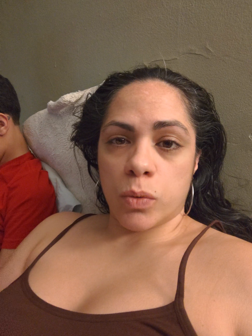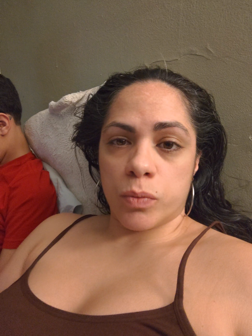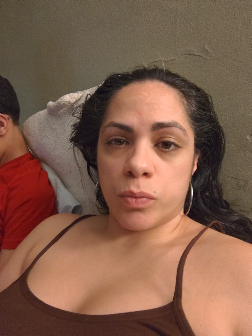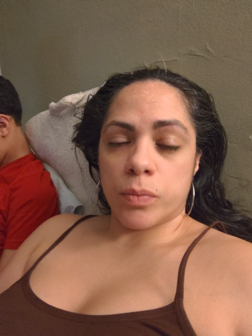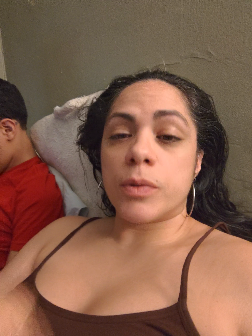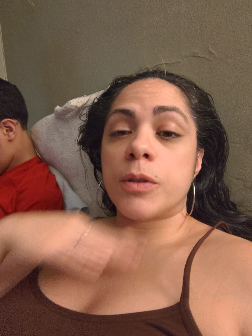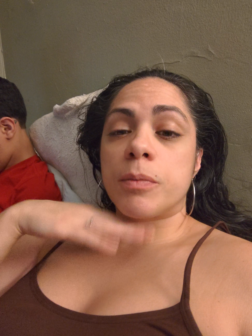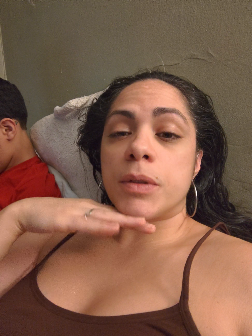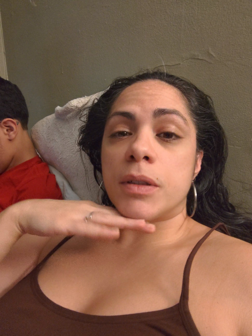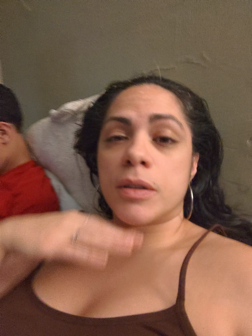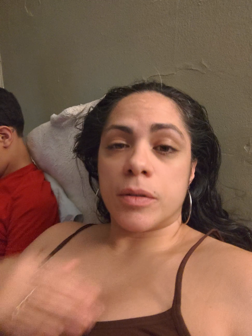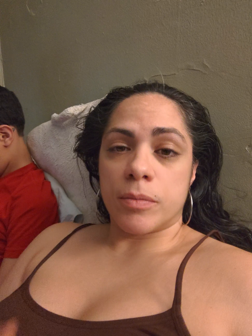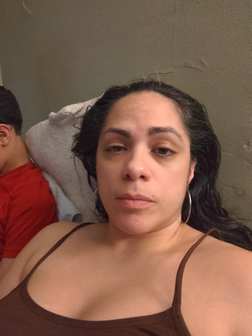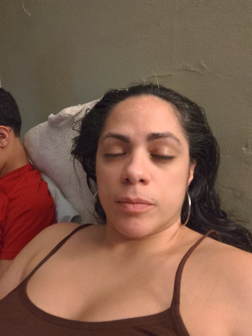pig